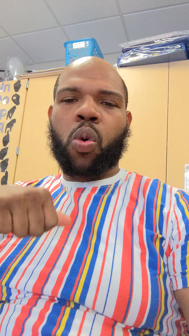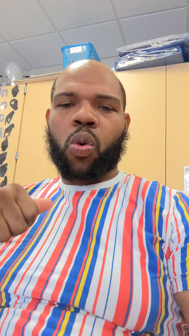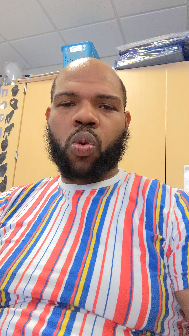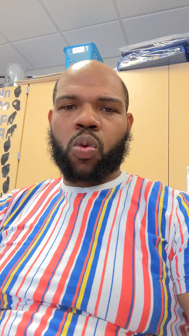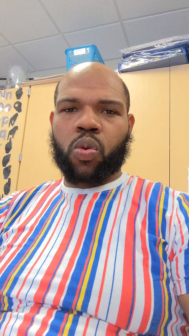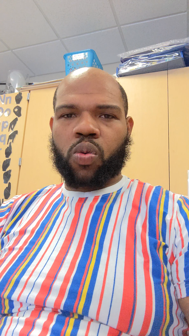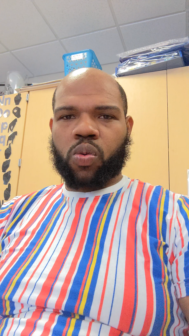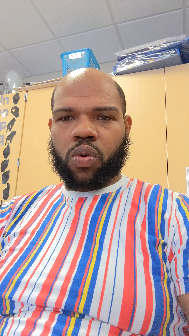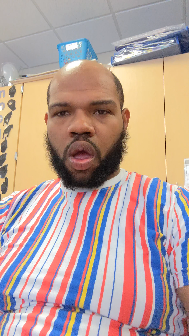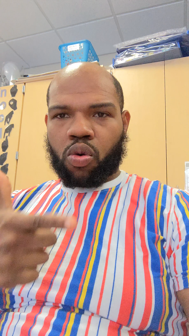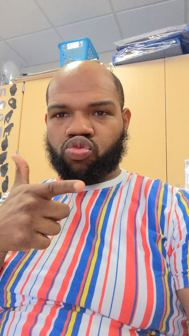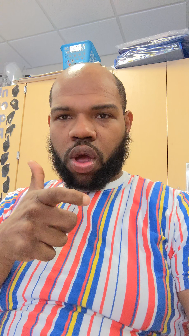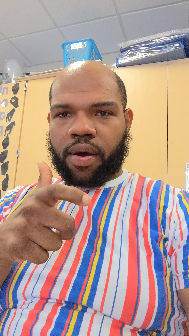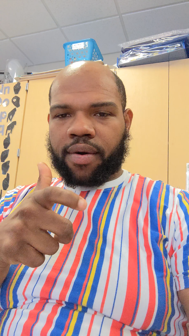run